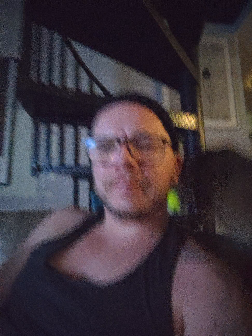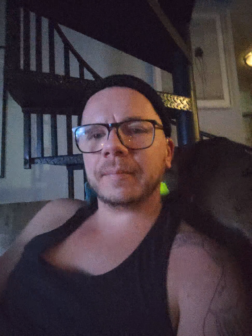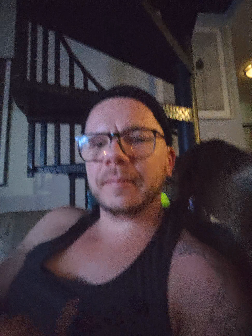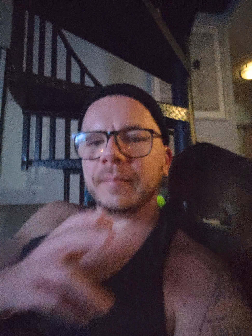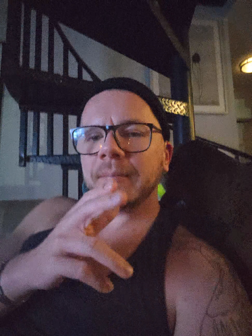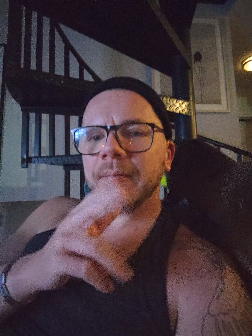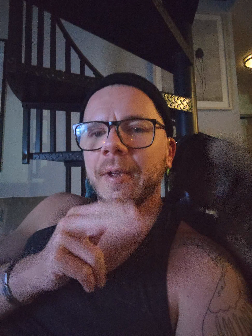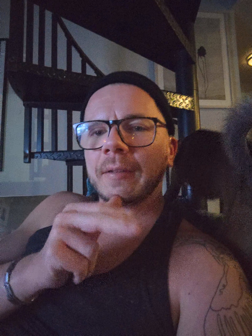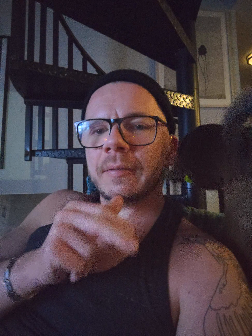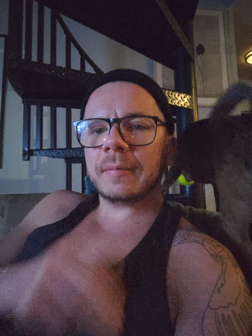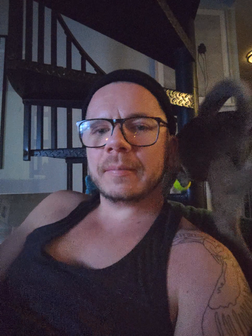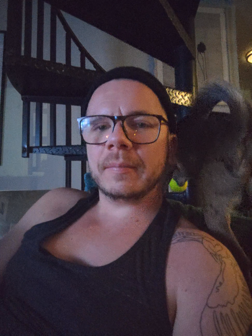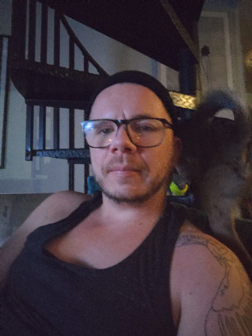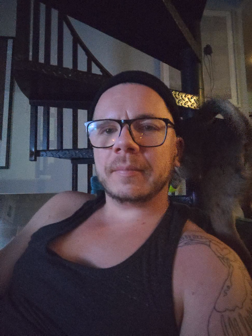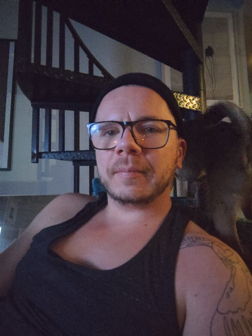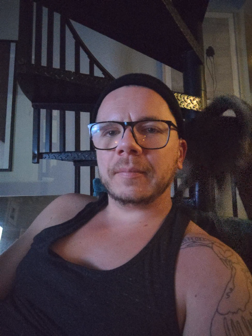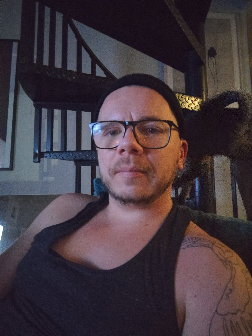hen